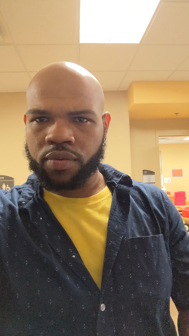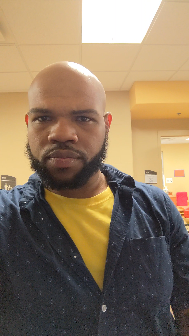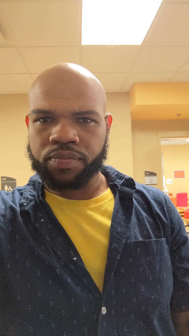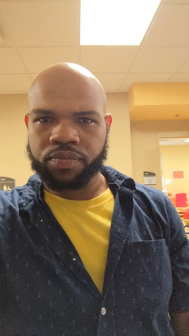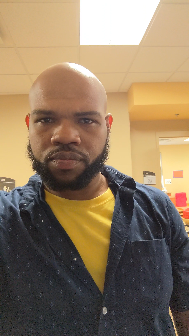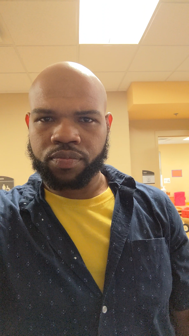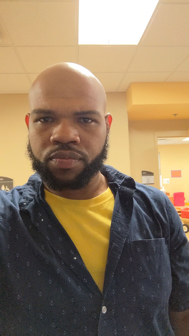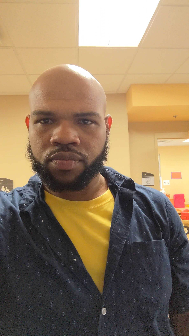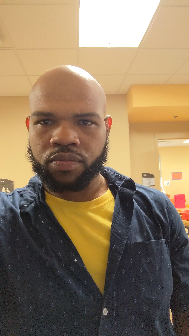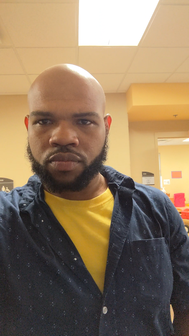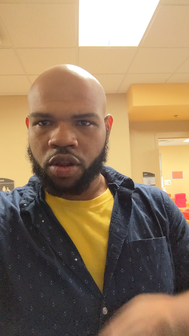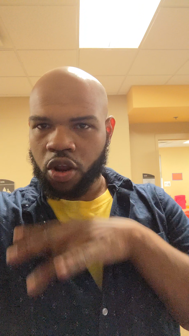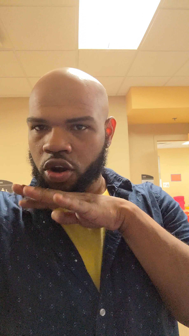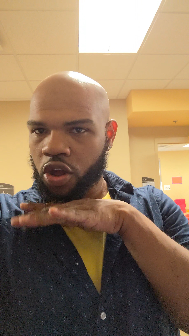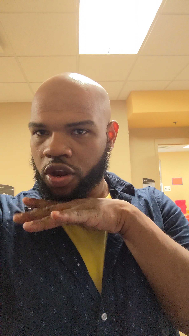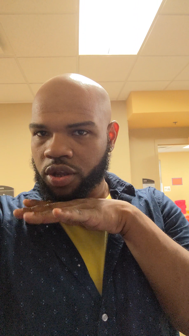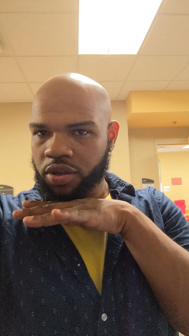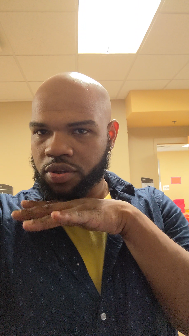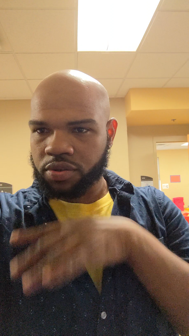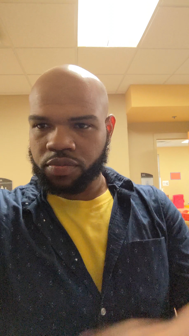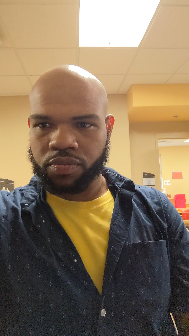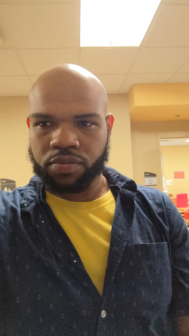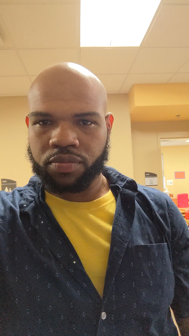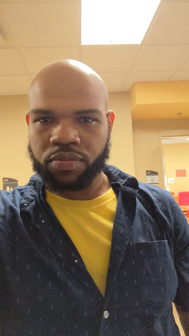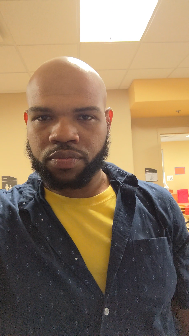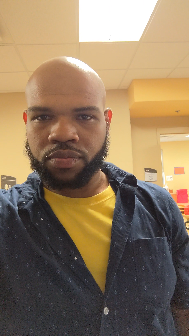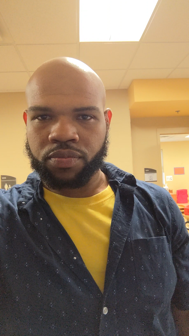naughty